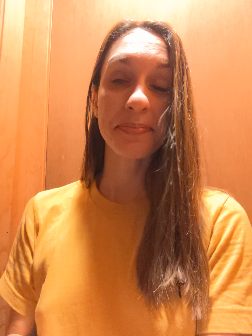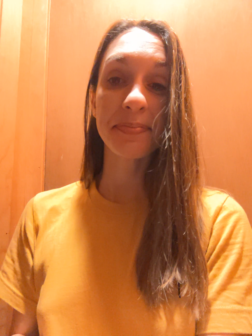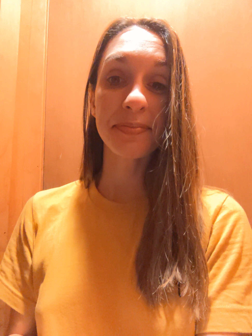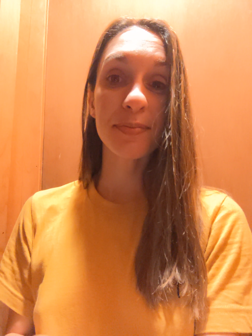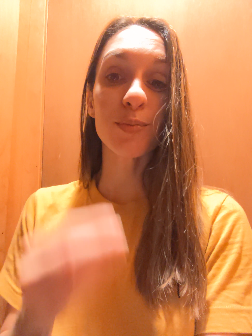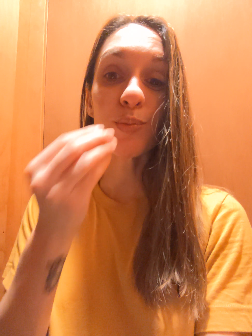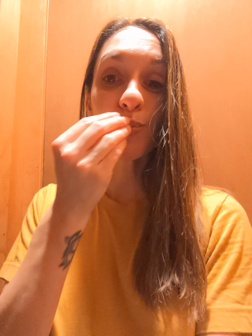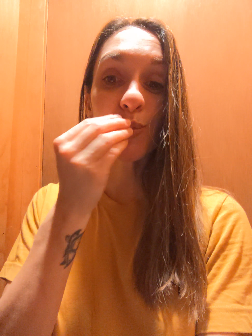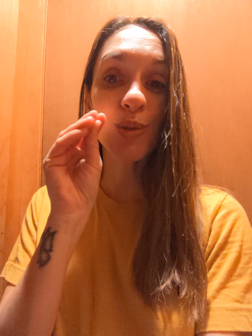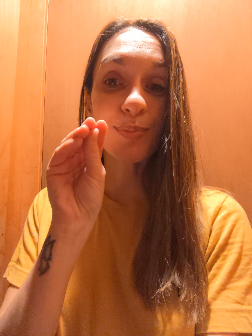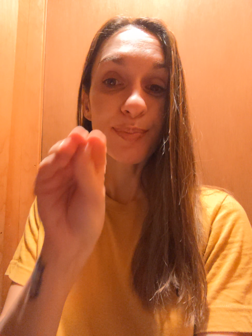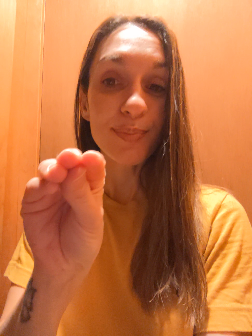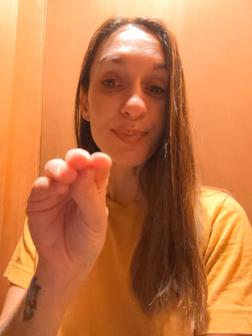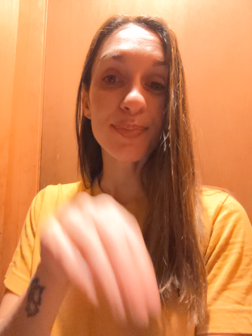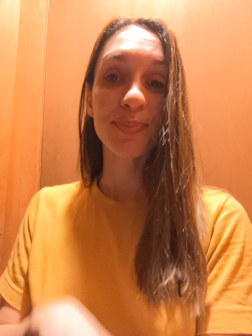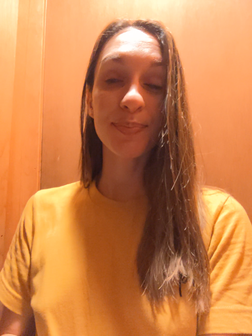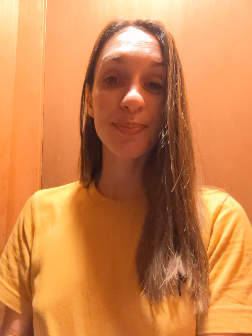kiss